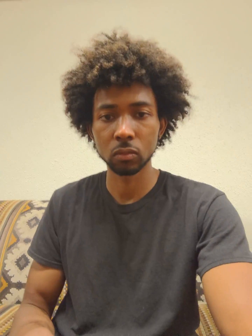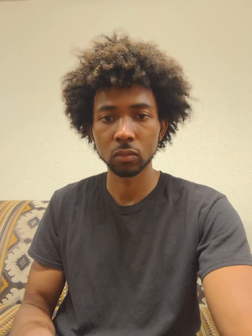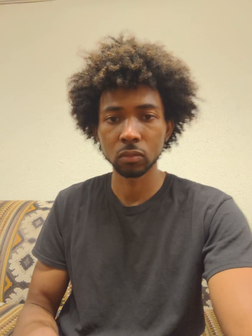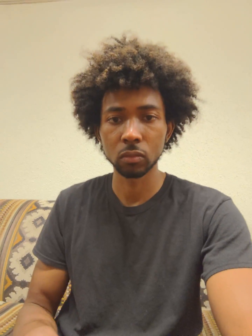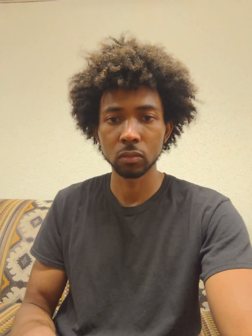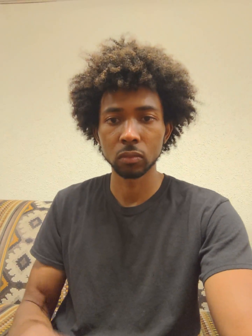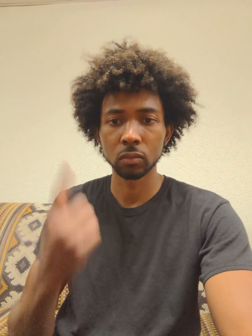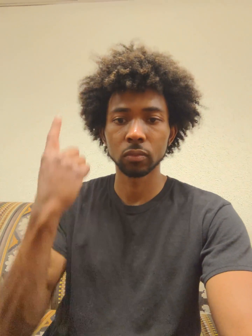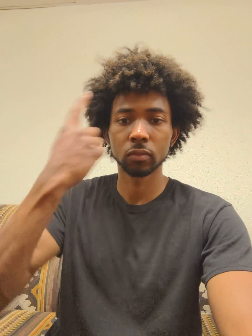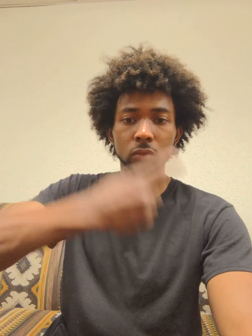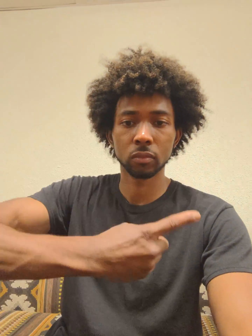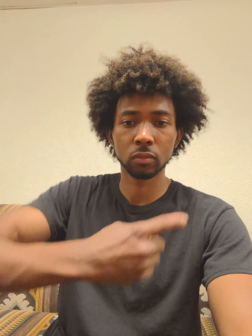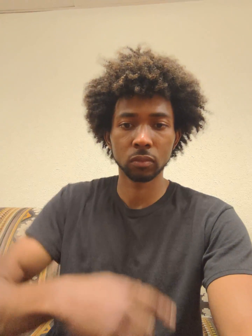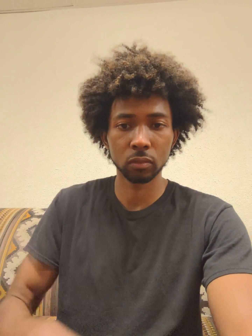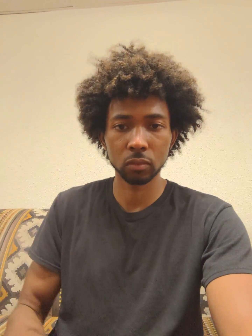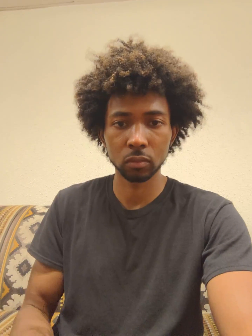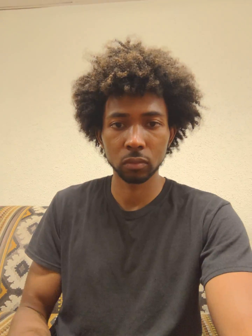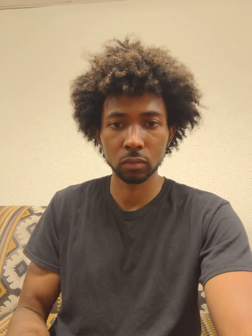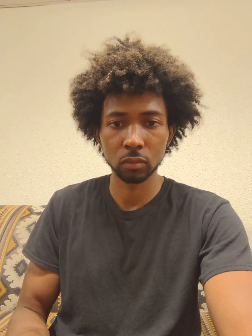day